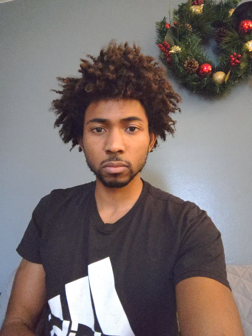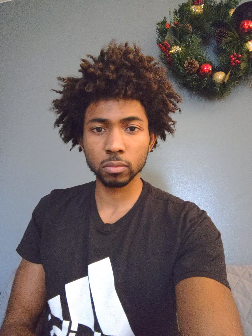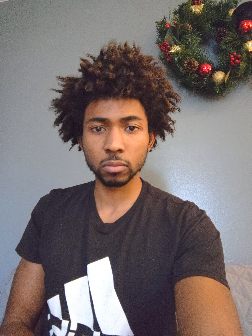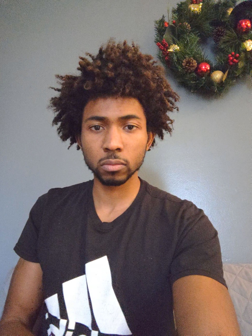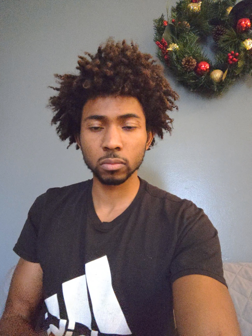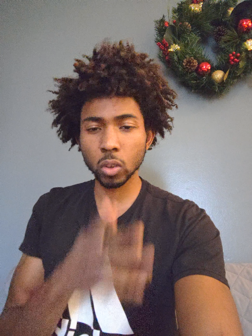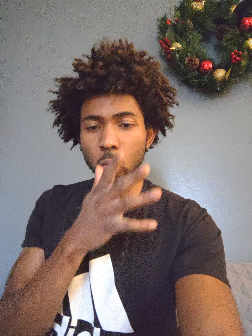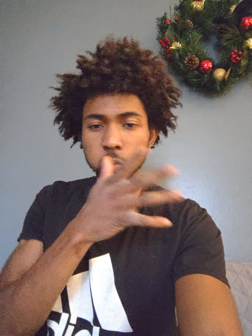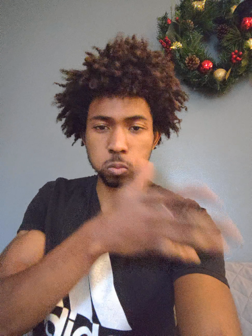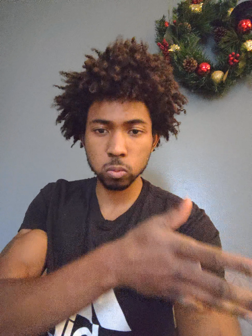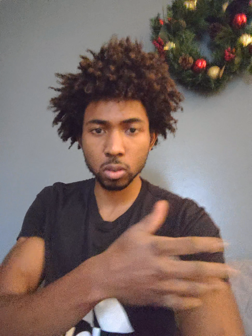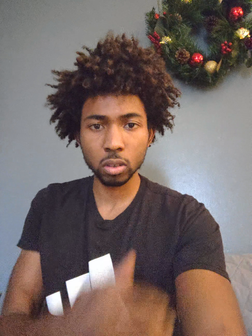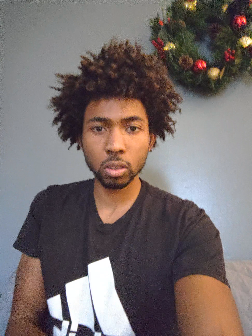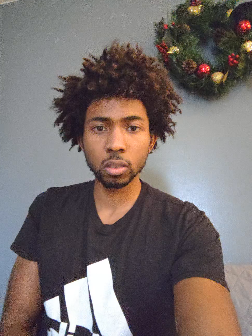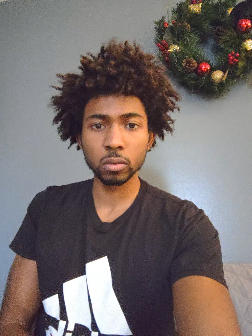yucky